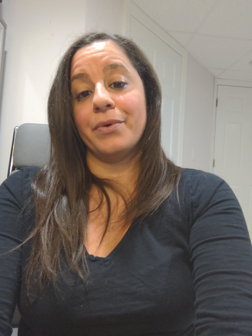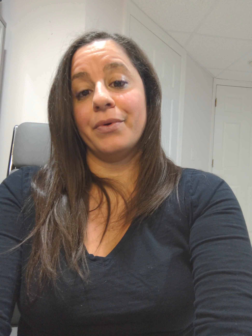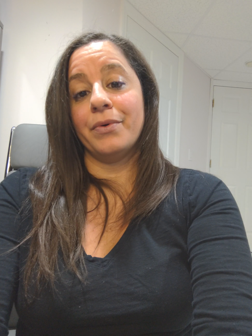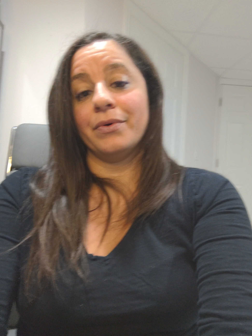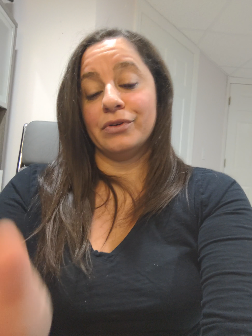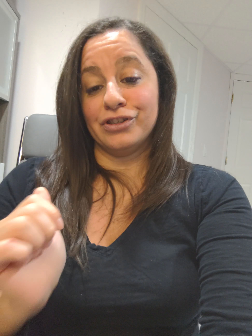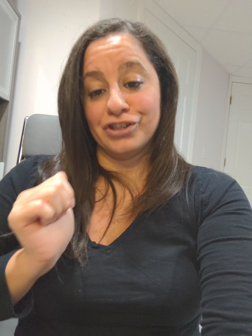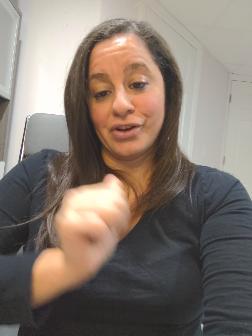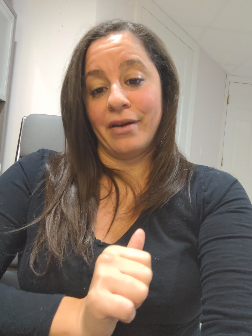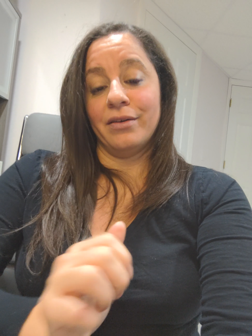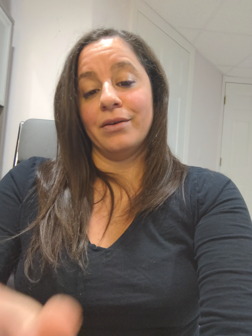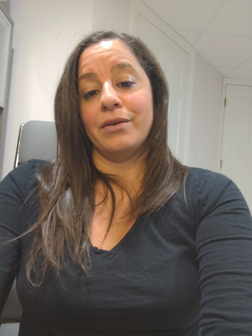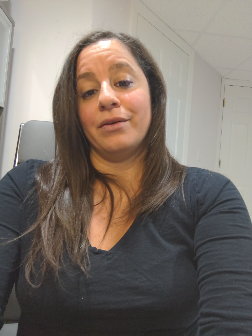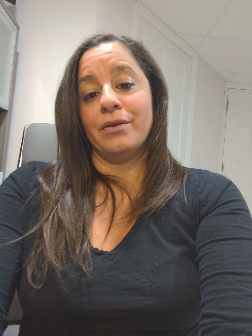jacket